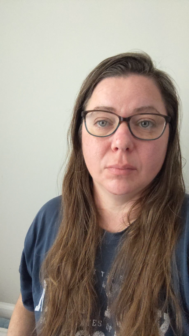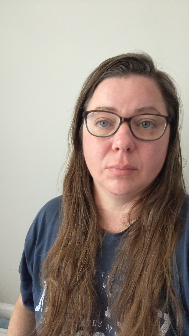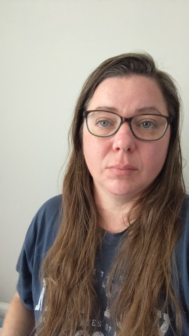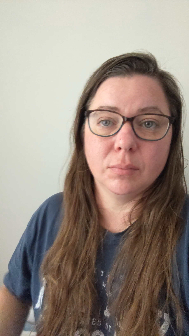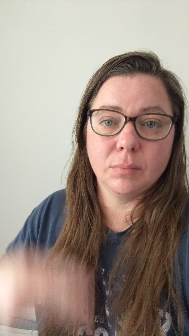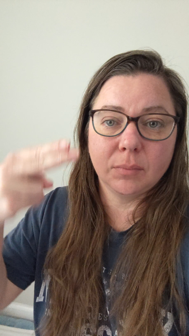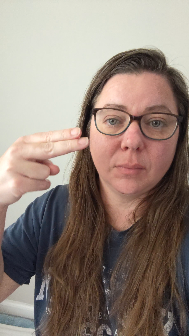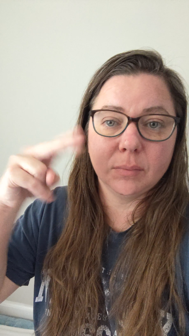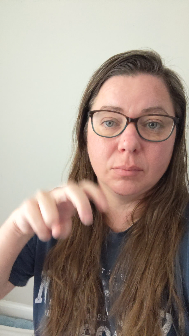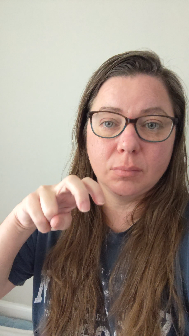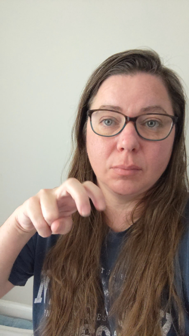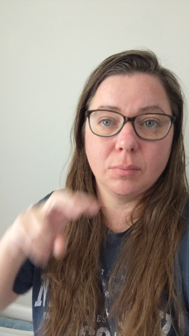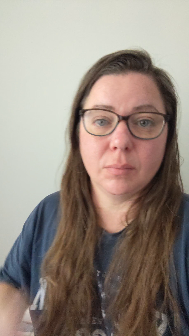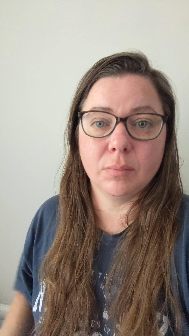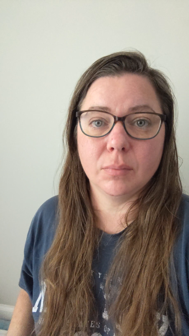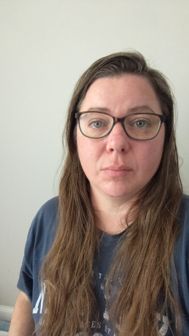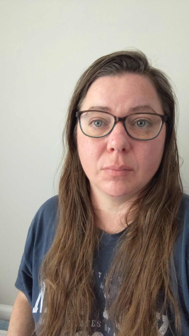high chair